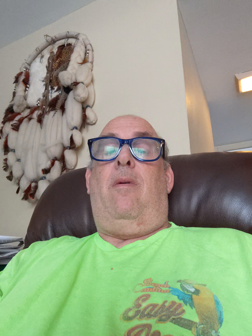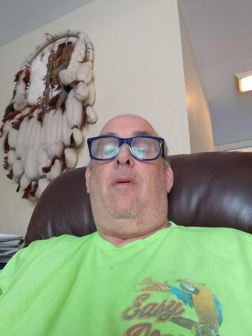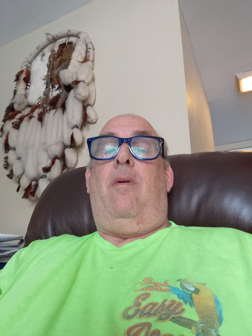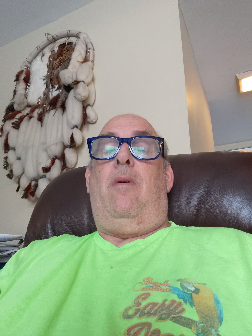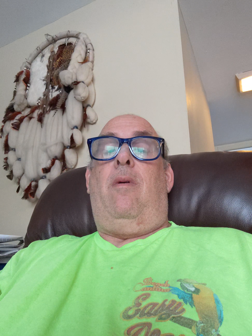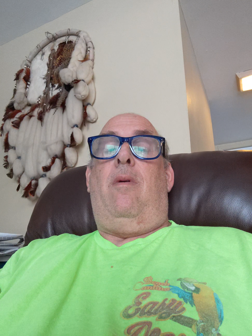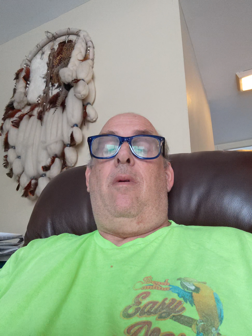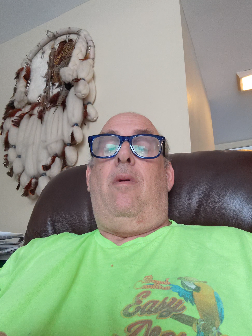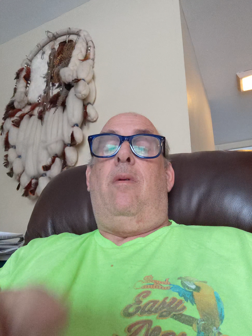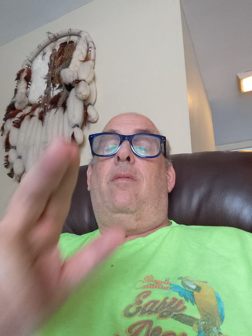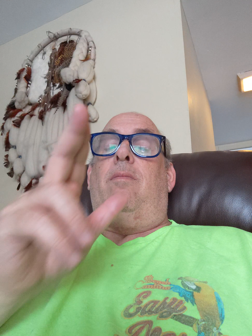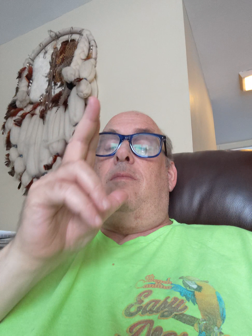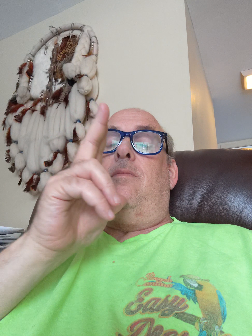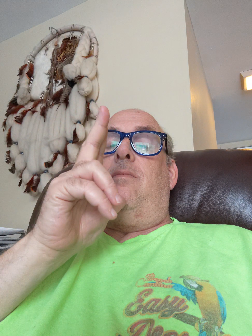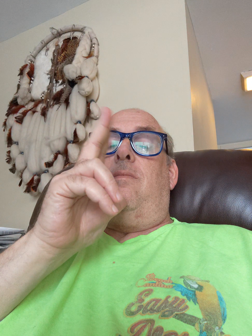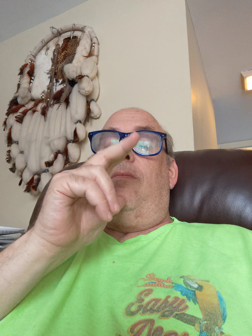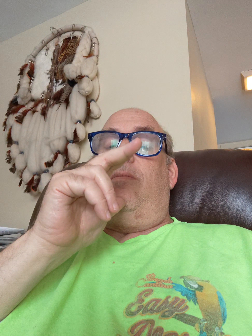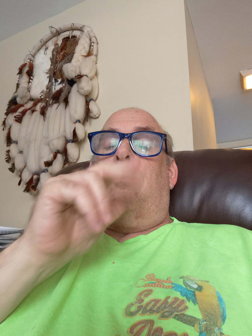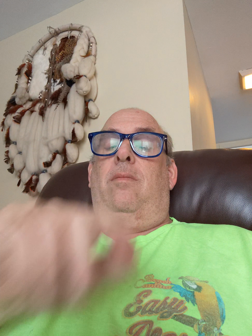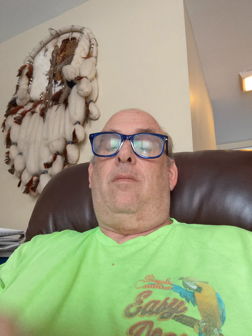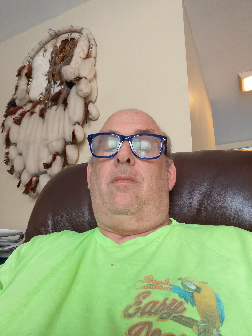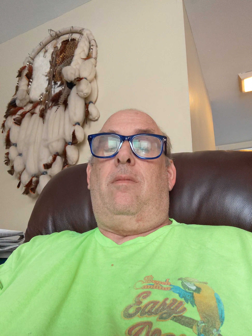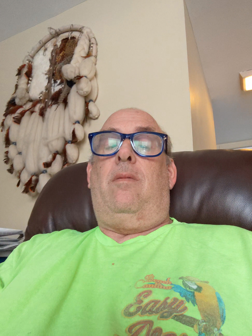hen